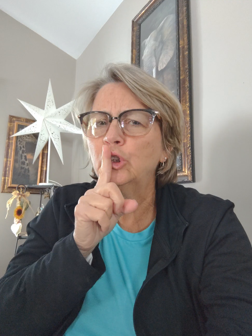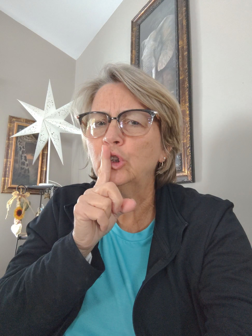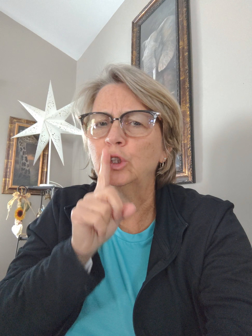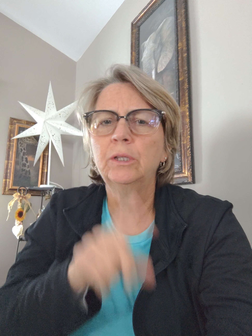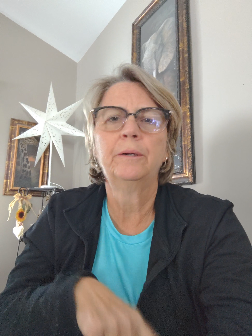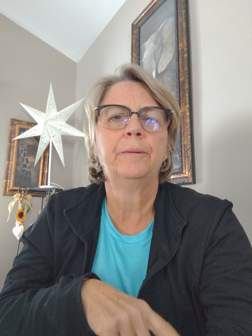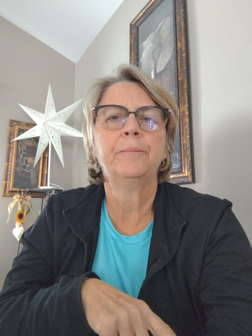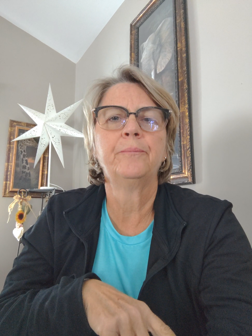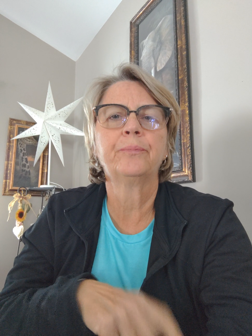shhh